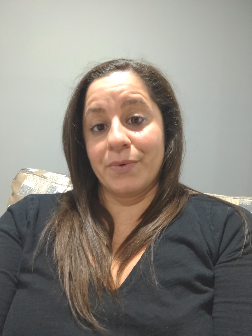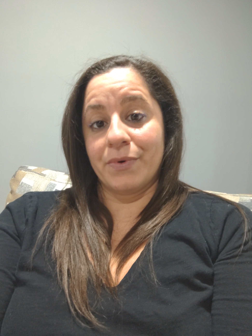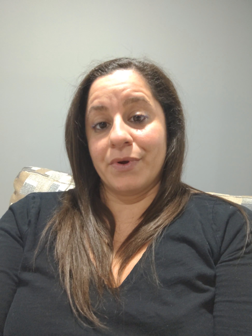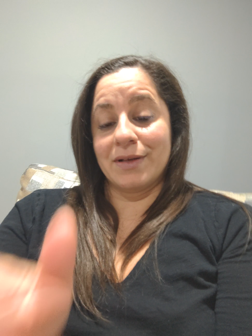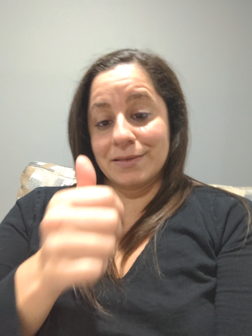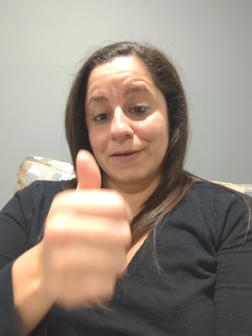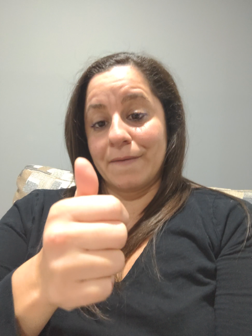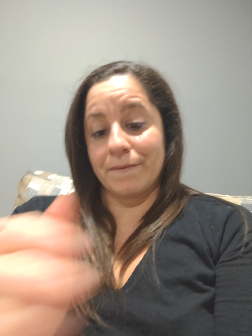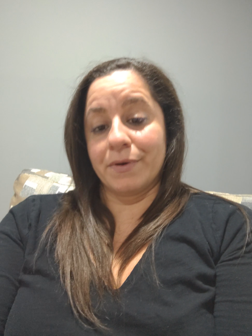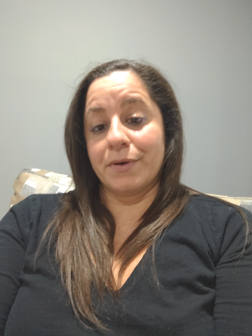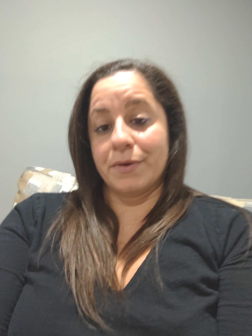yourself